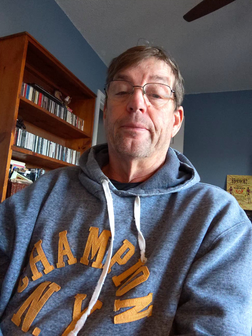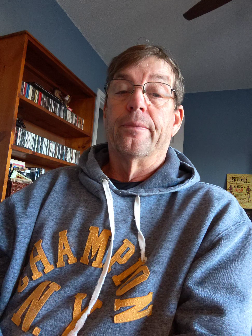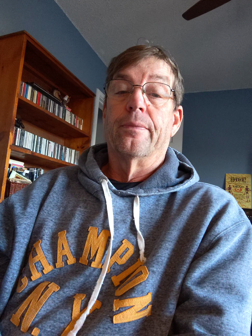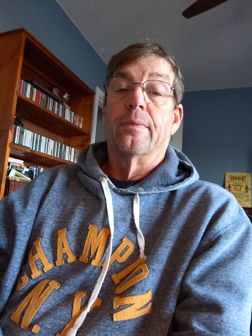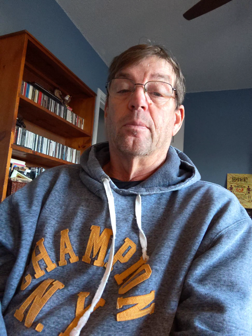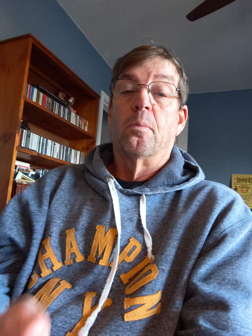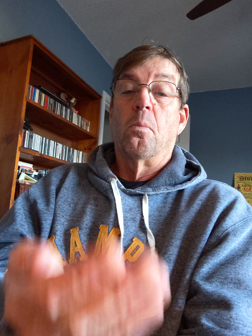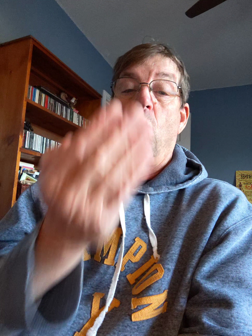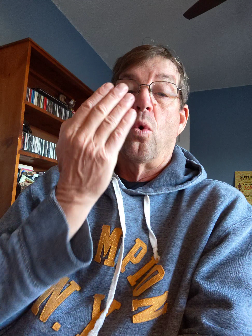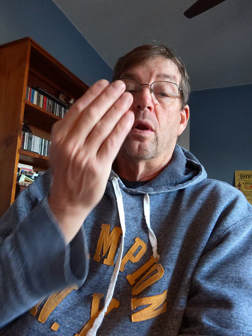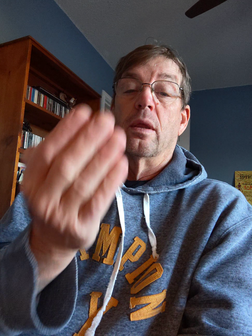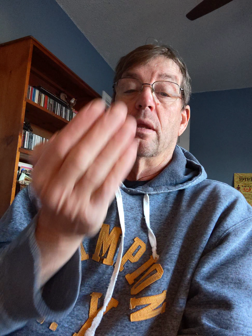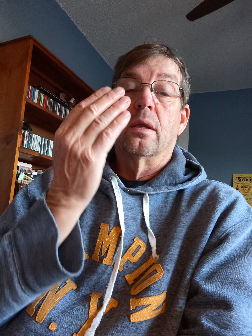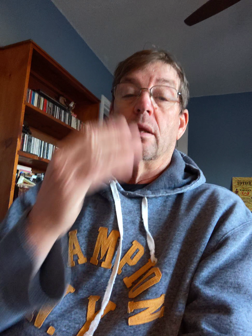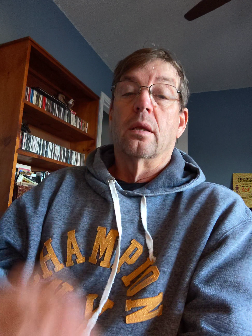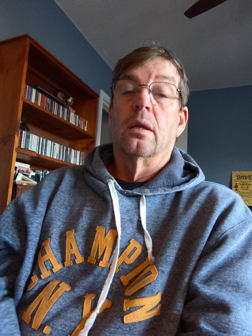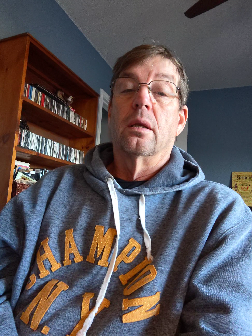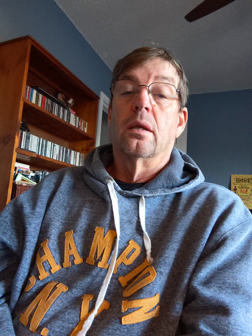morning